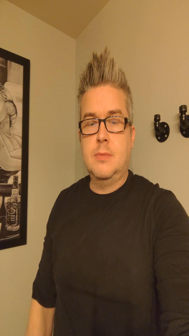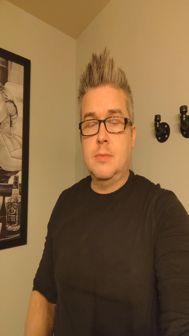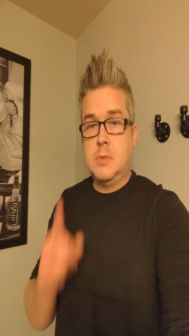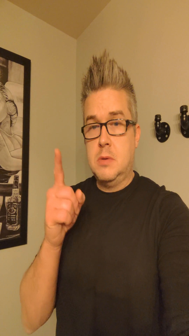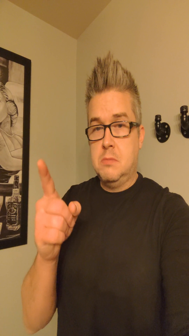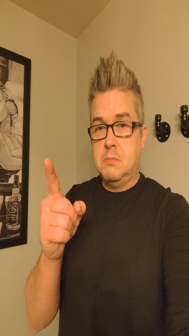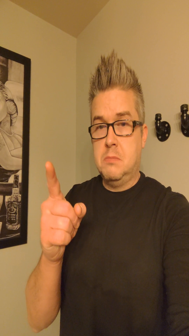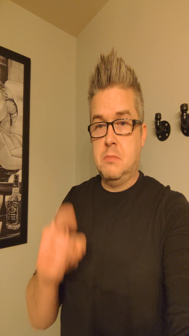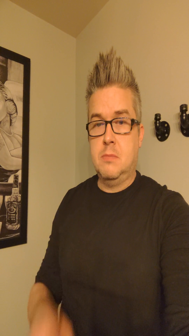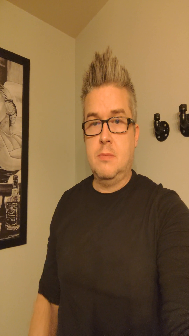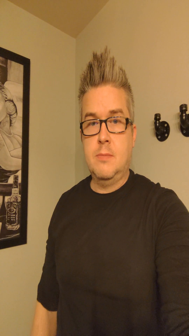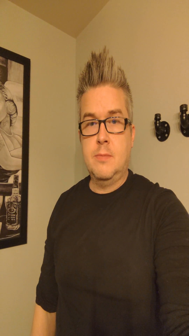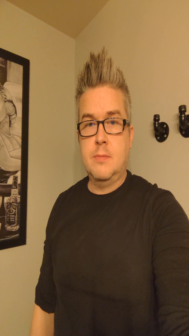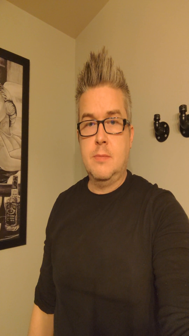he/she/it